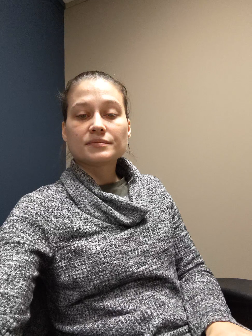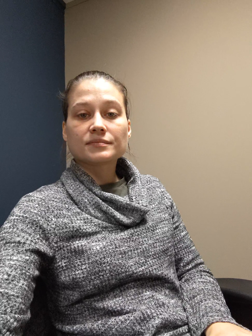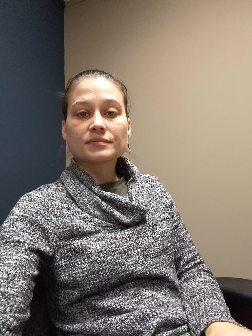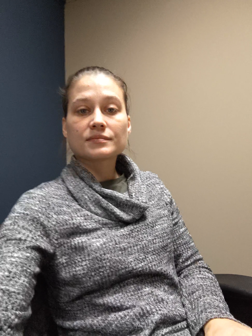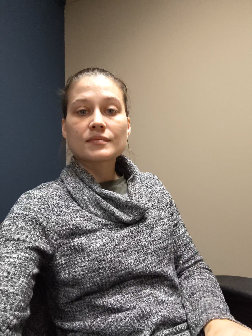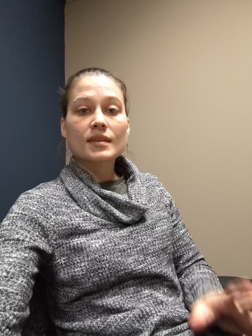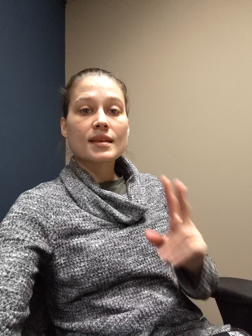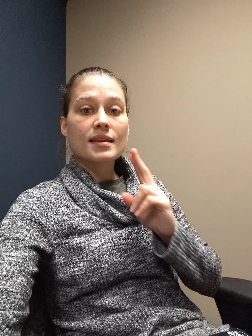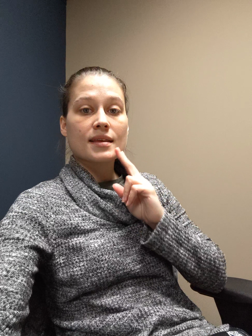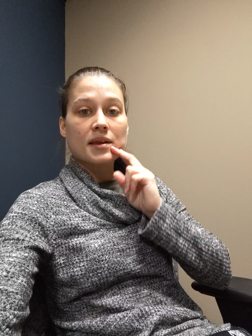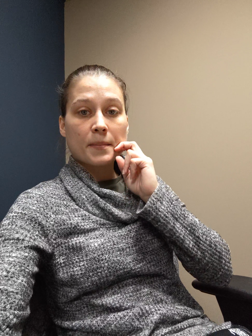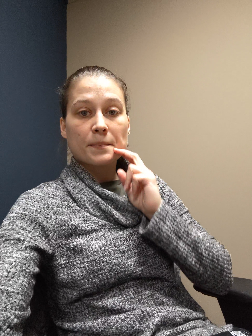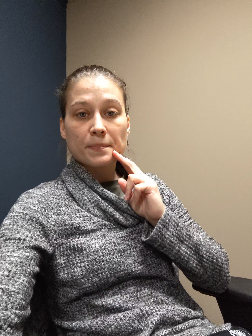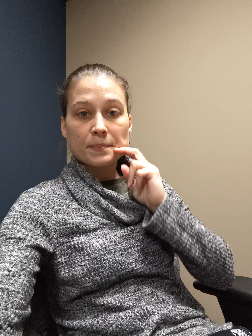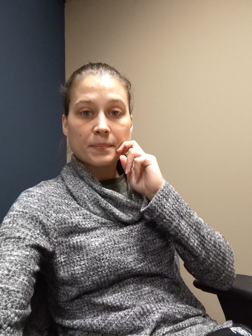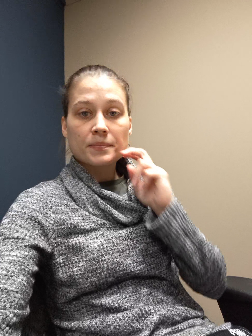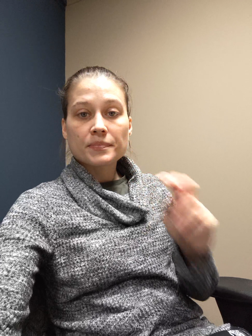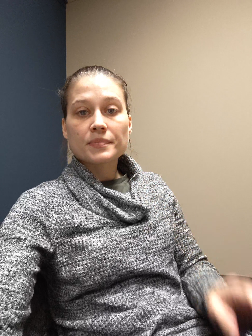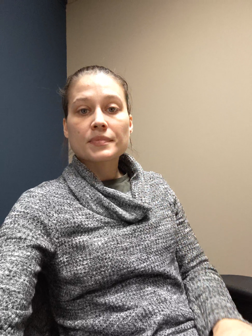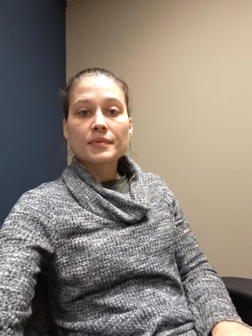gum